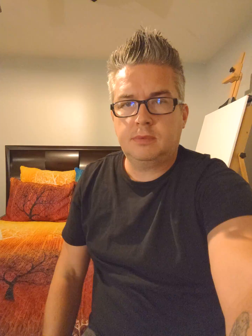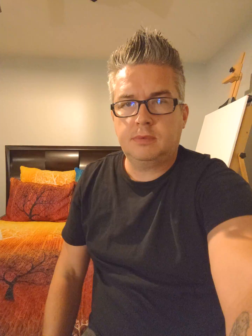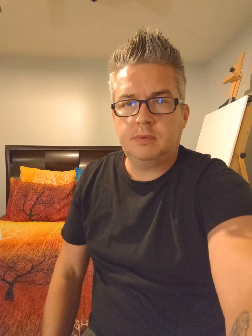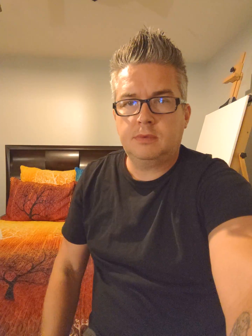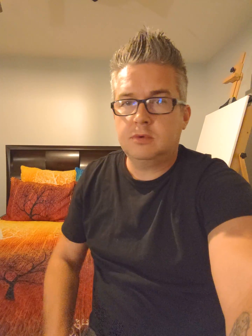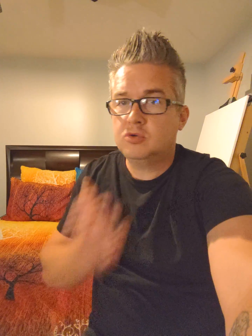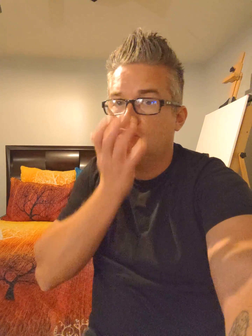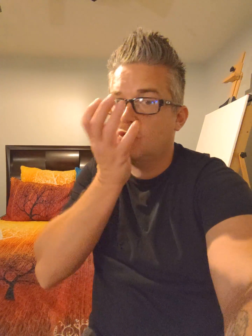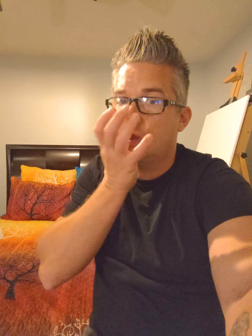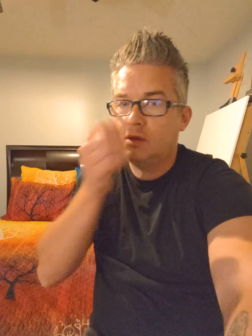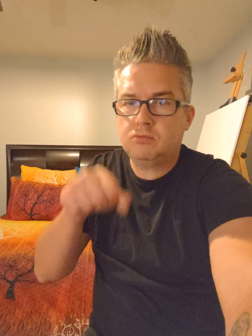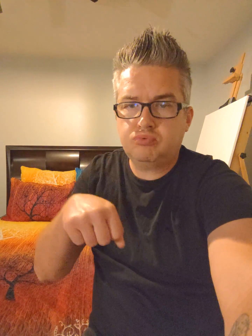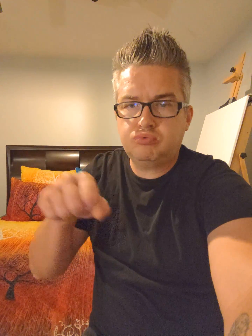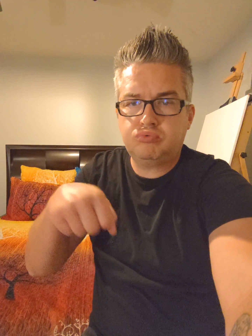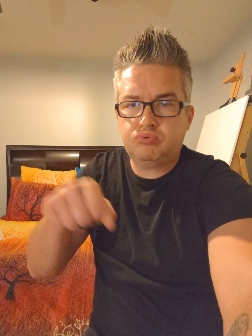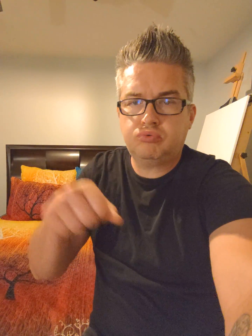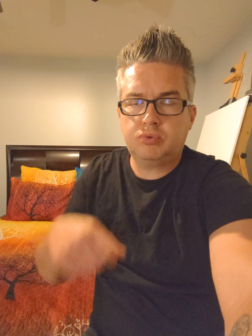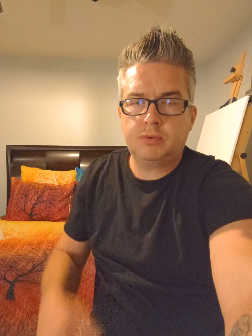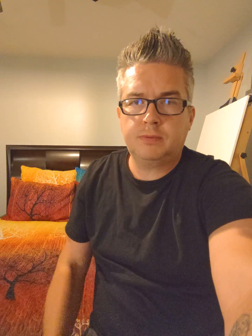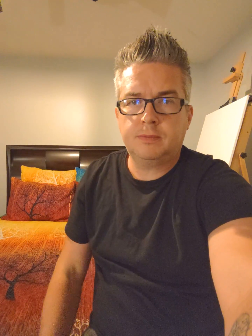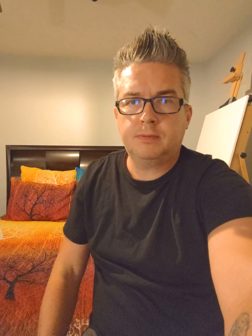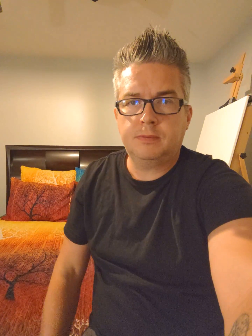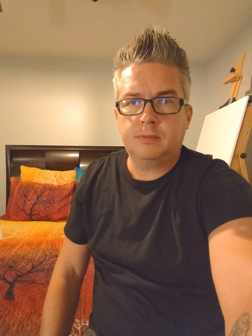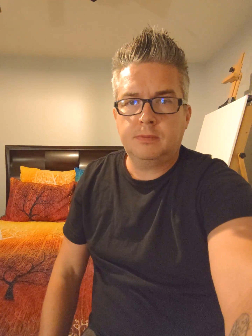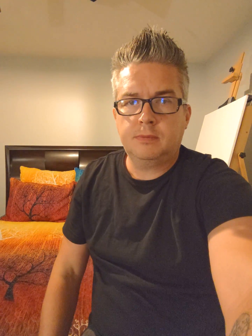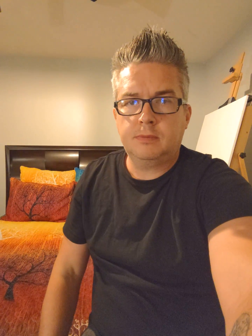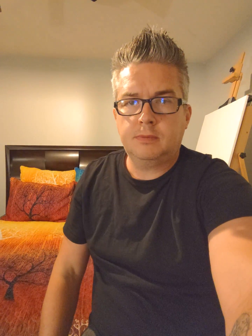lawn mower